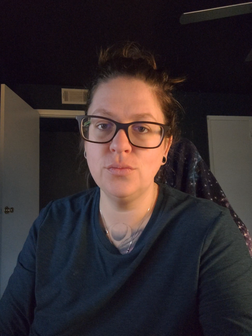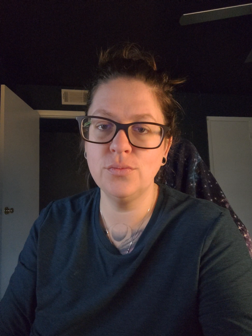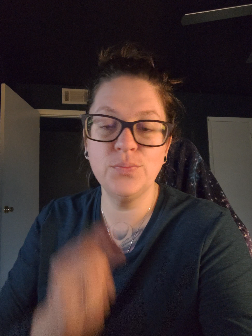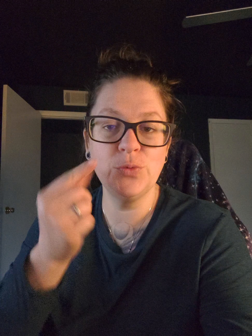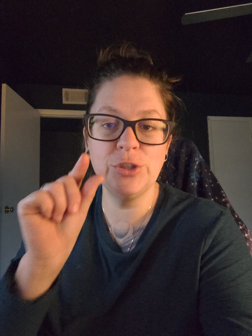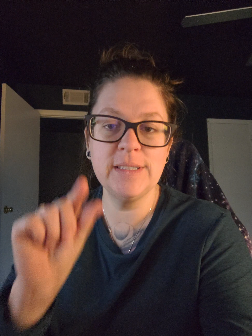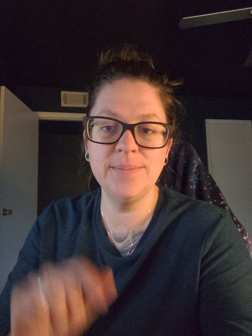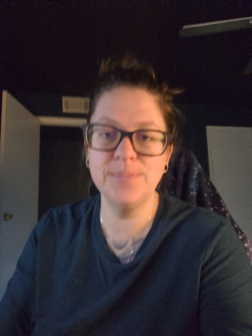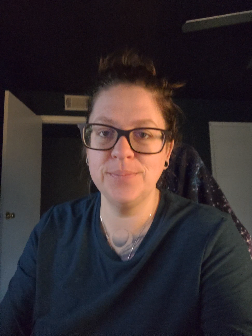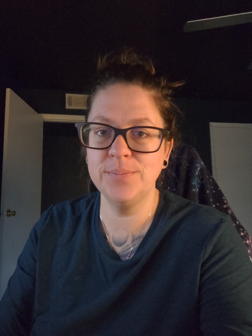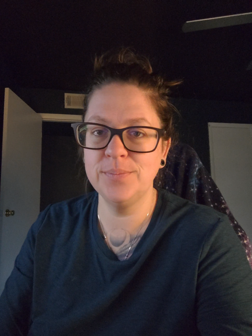green